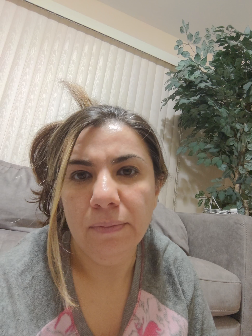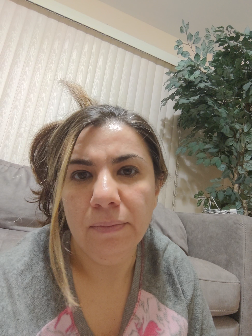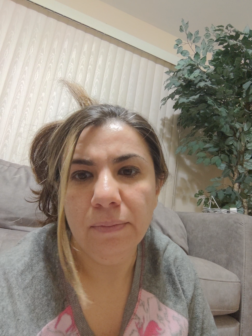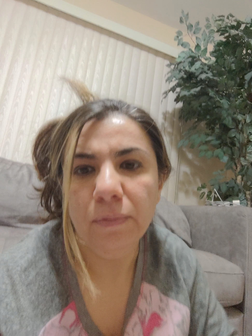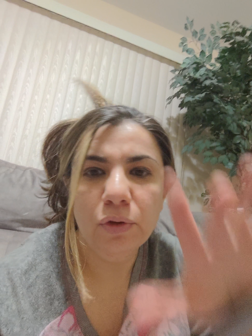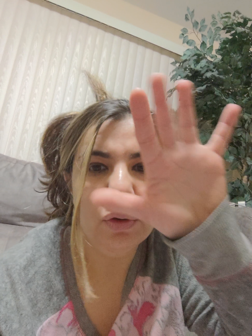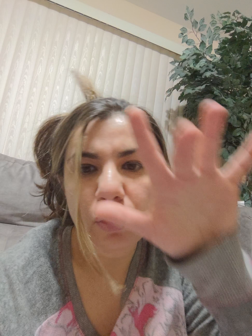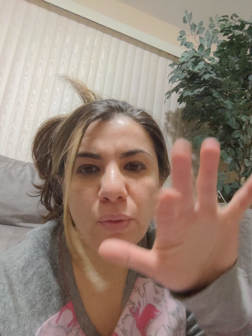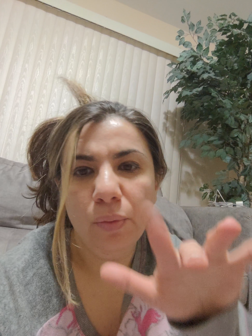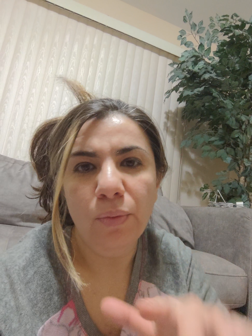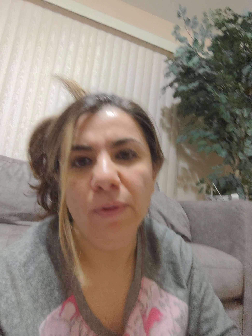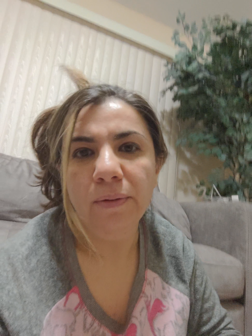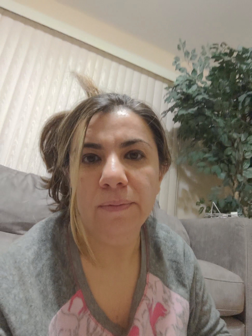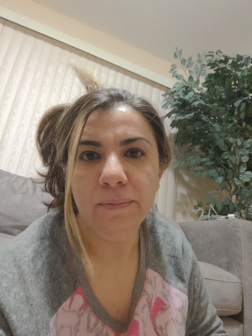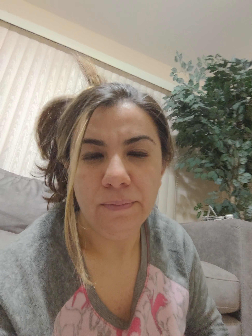snow